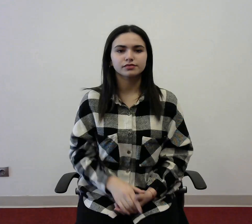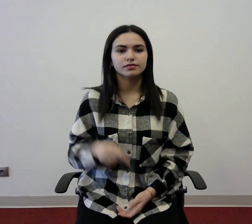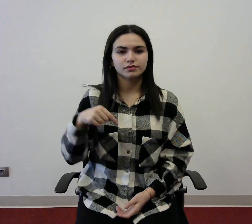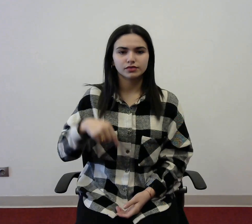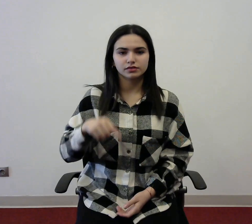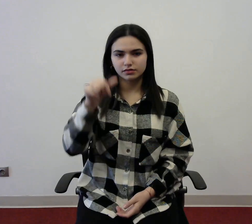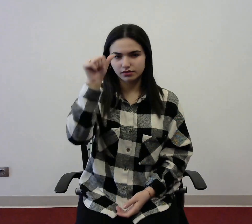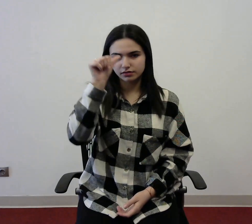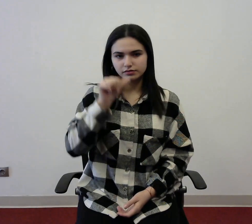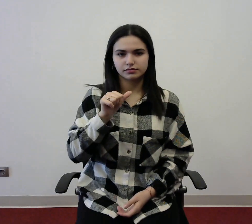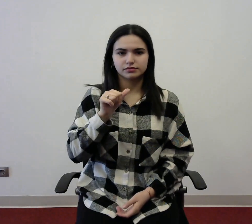bu ay